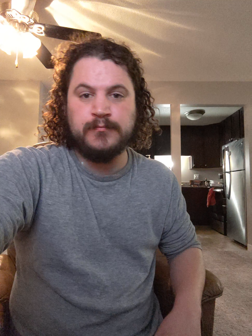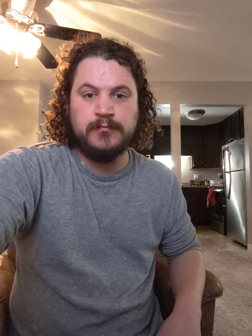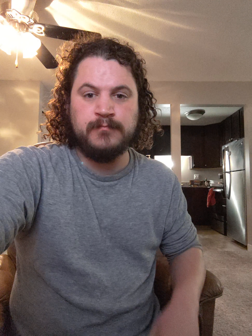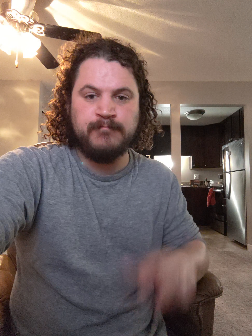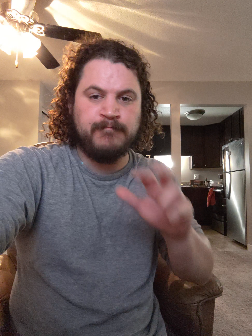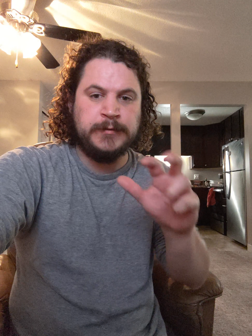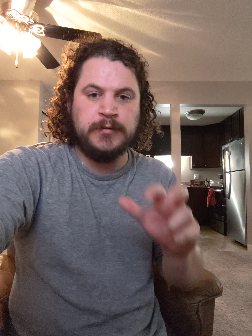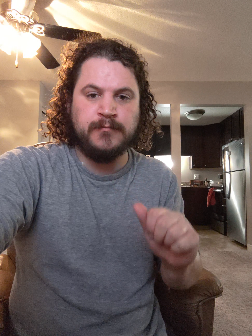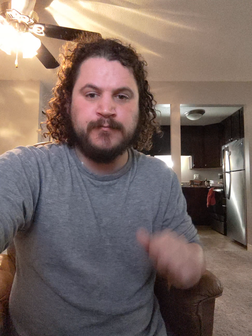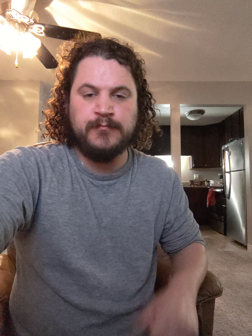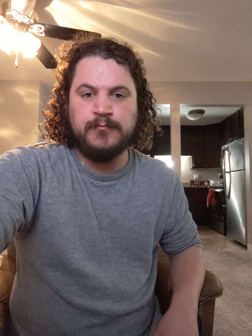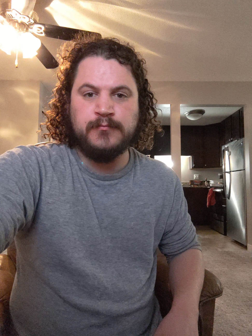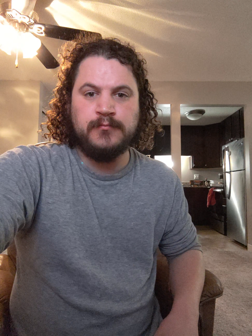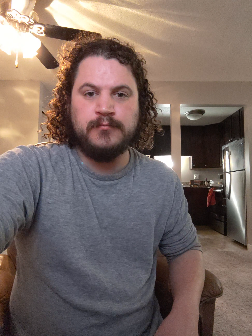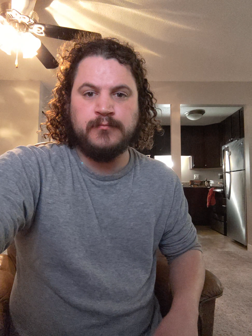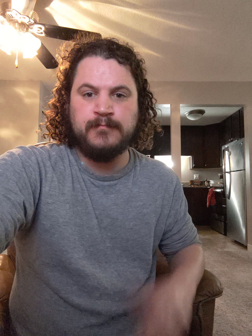pizza